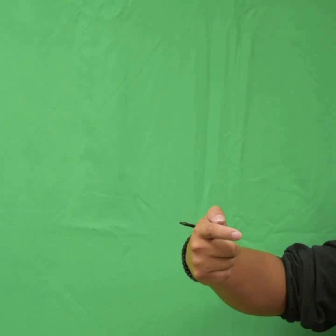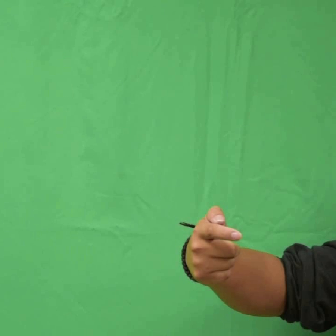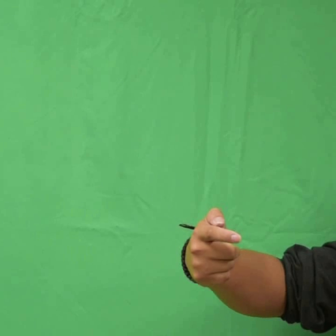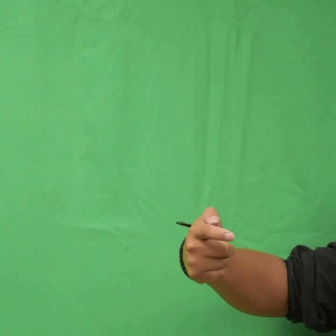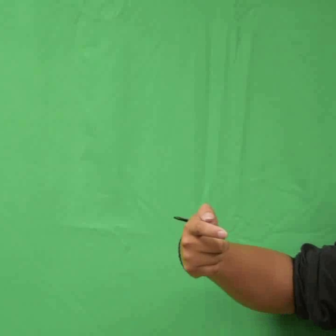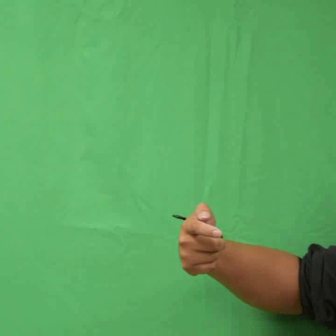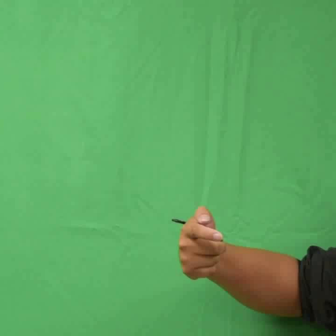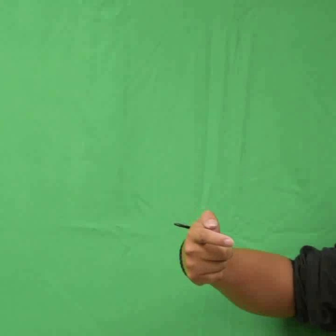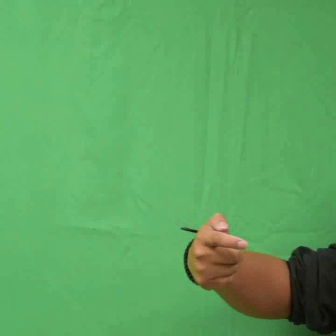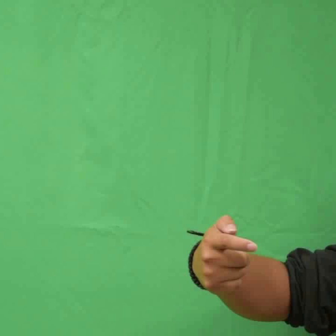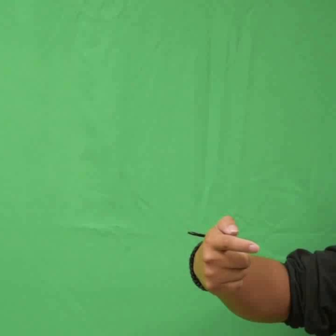X